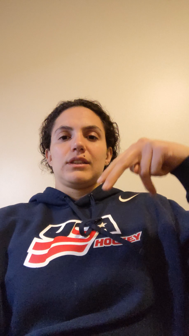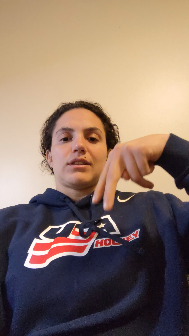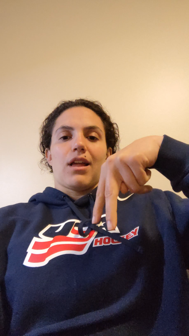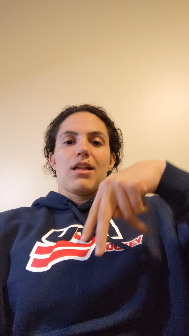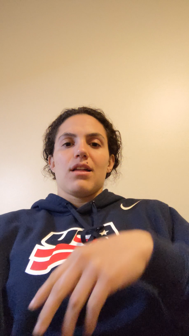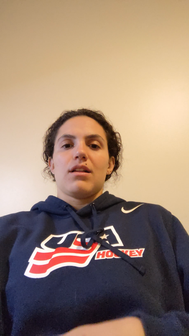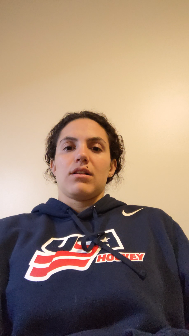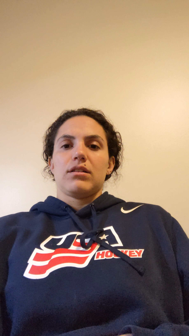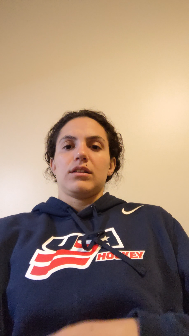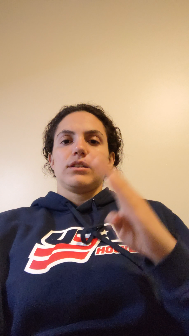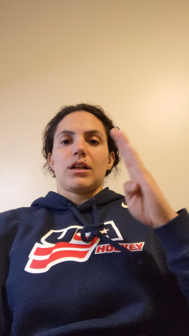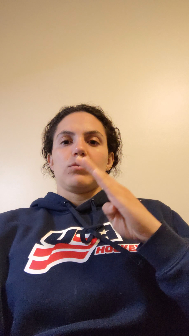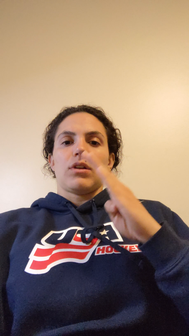downtown